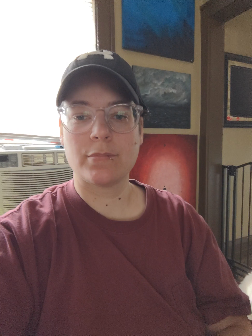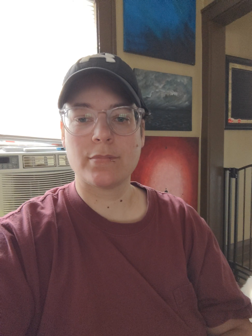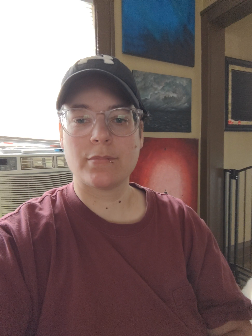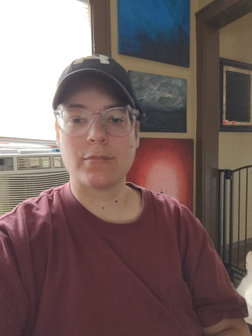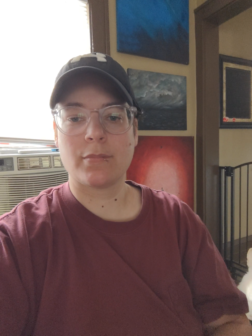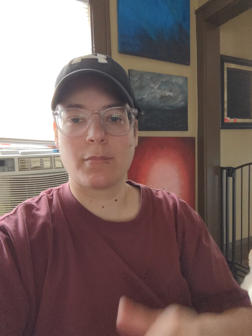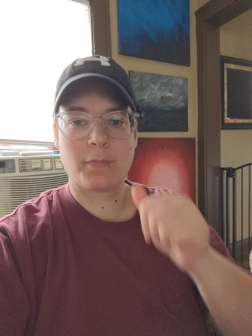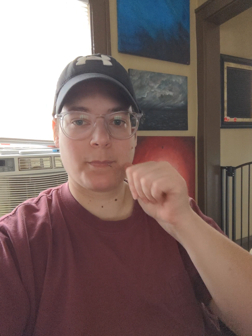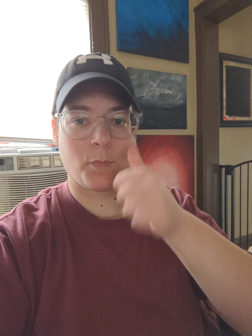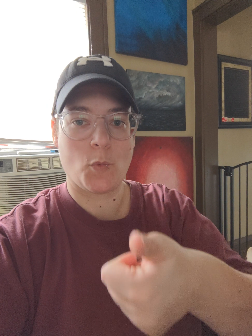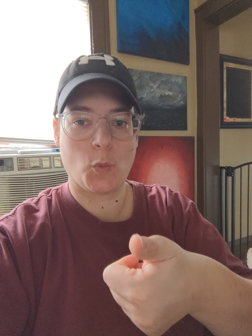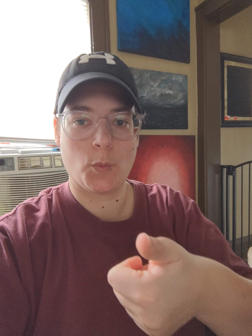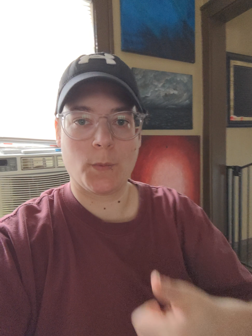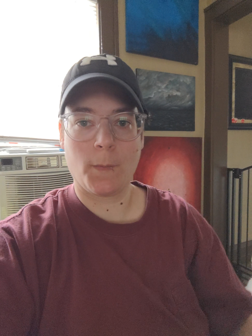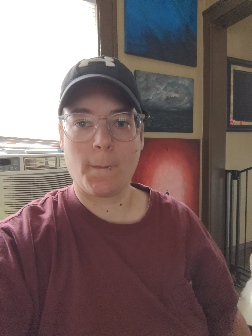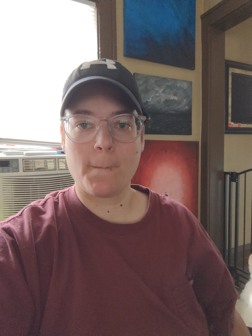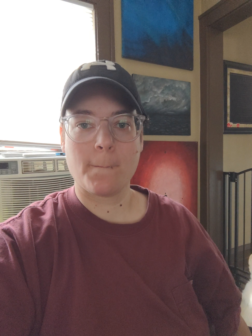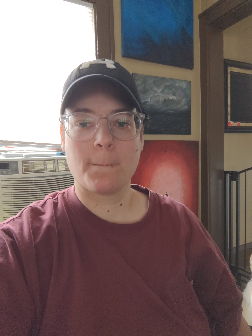tomorrow